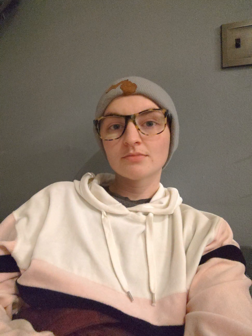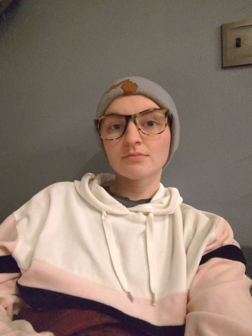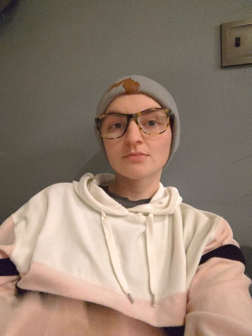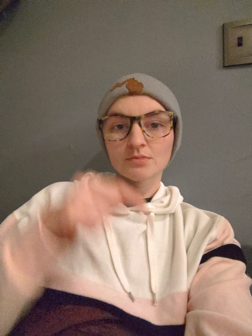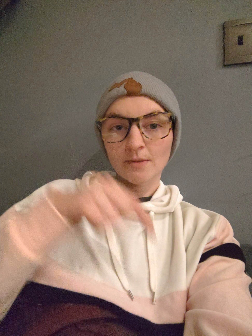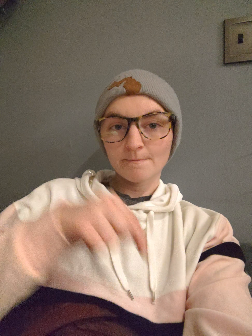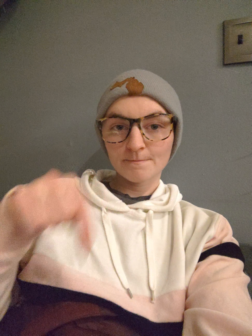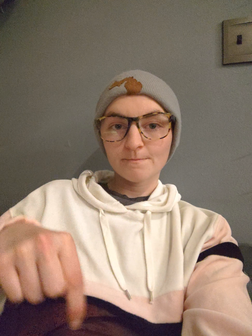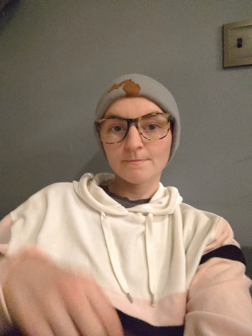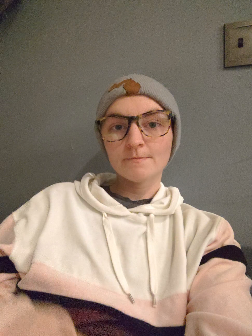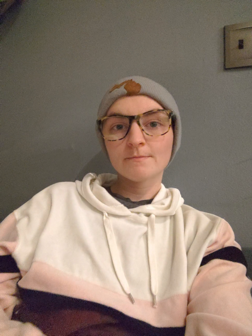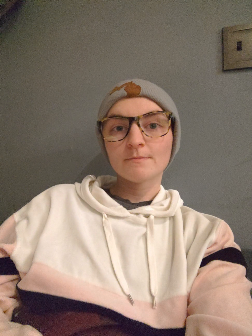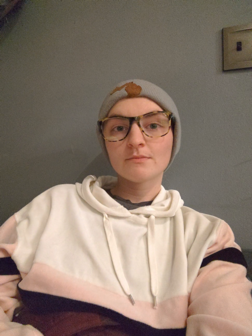feet